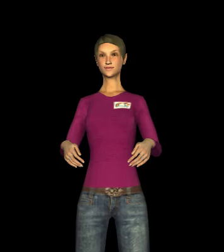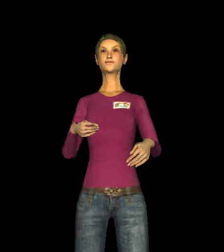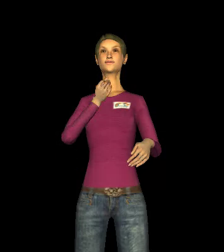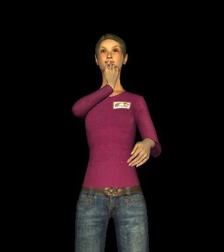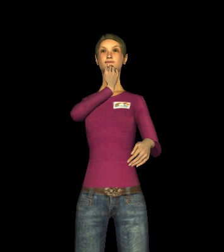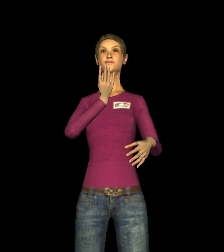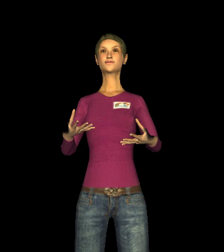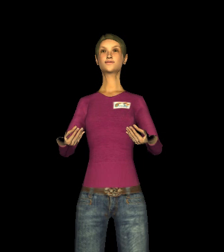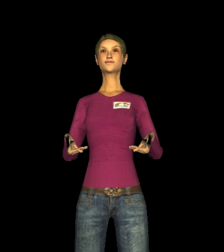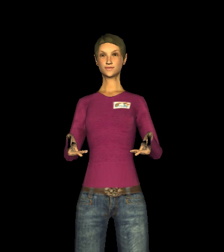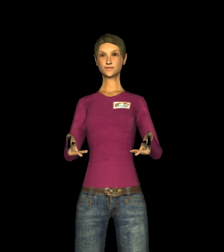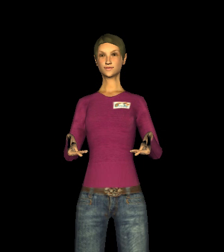مرحبا